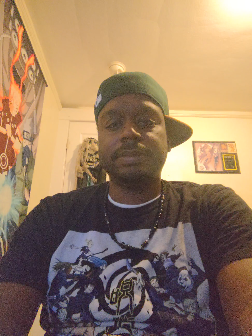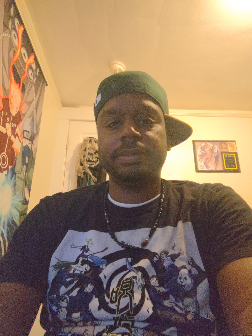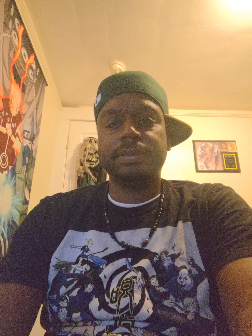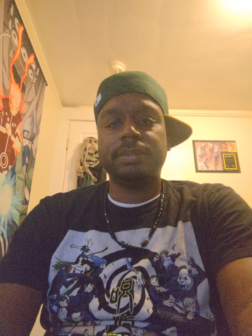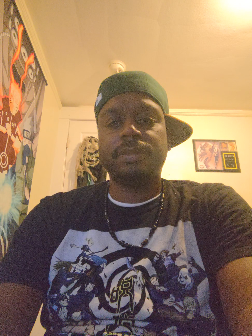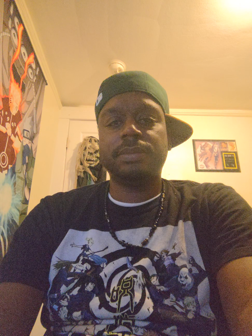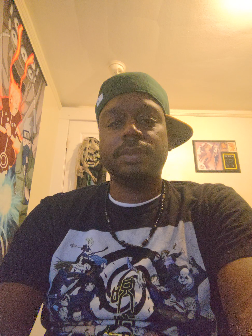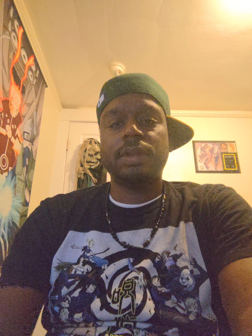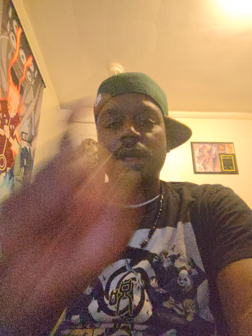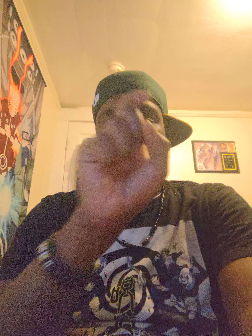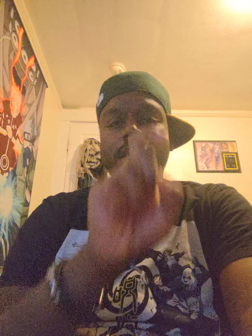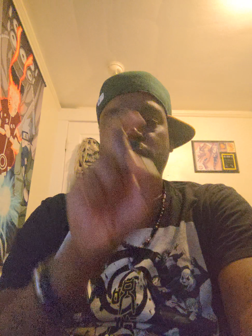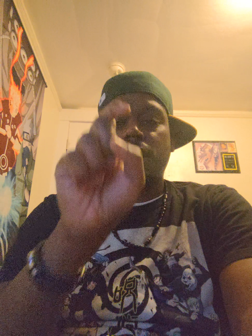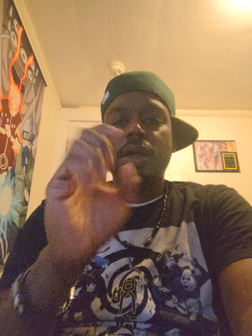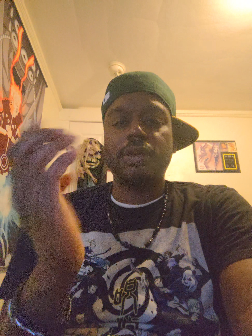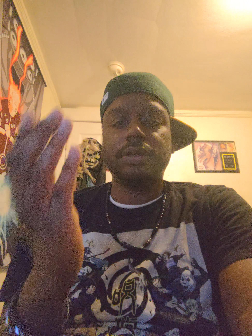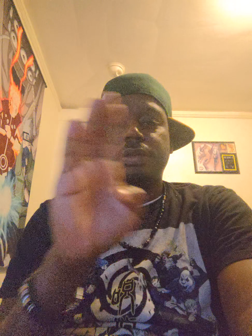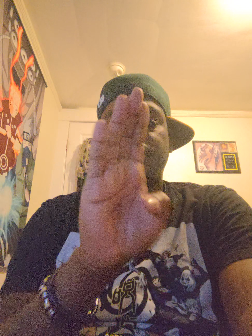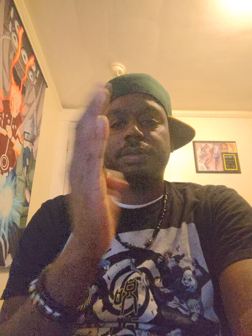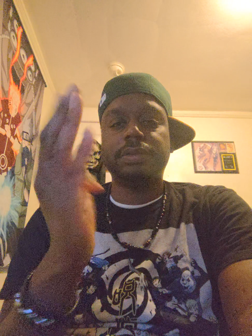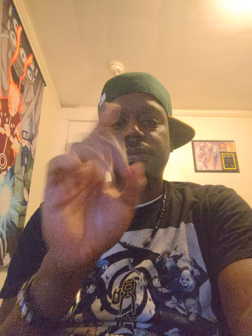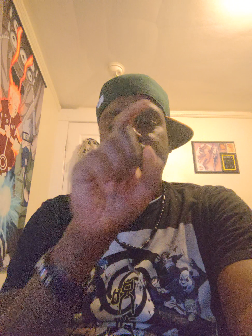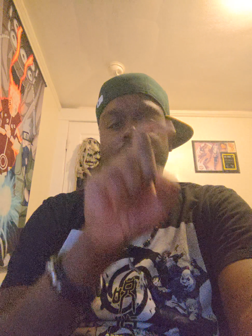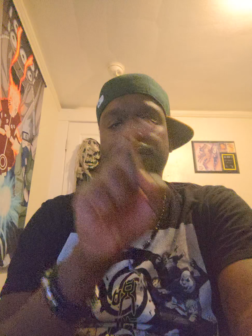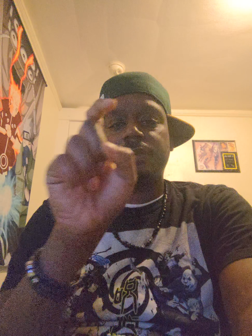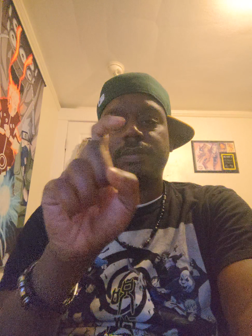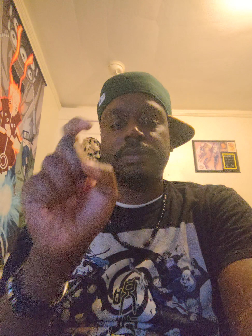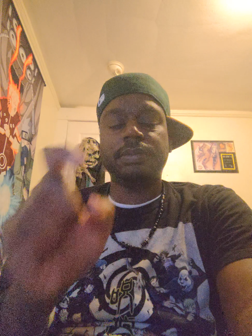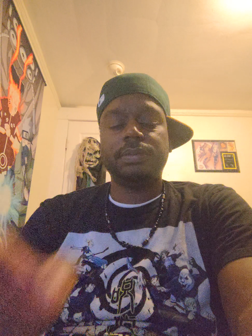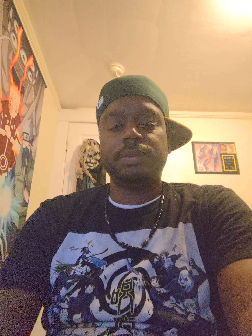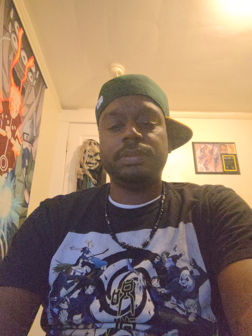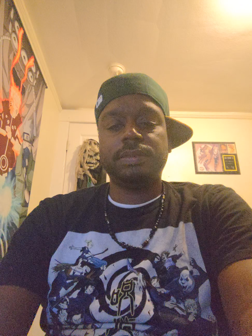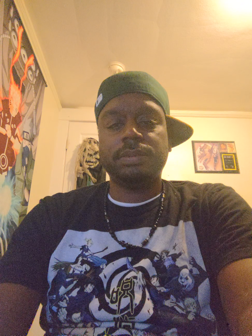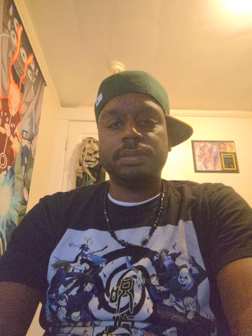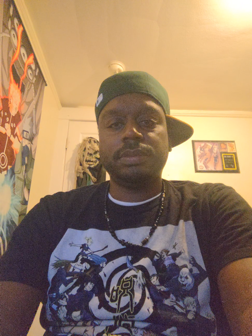closet